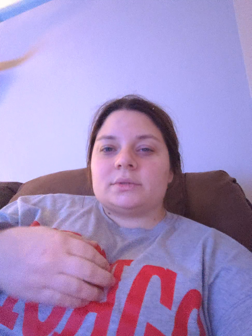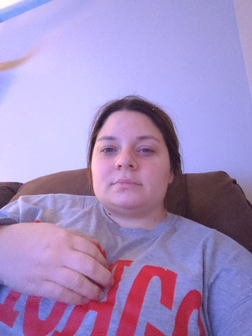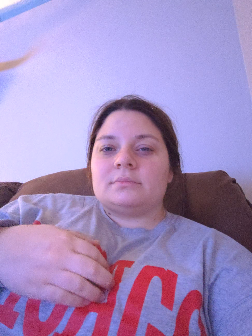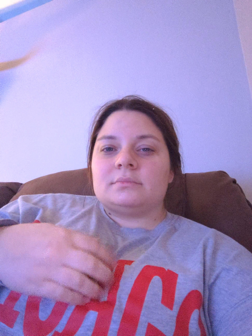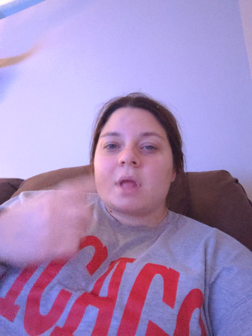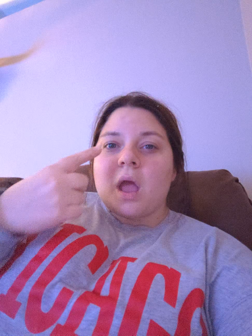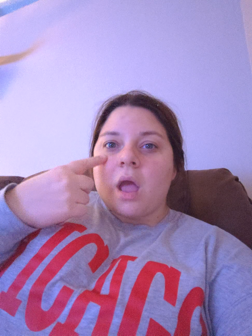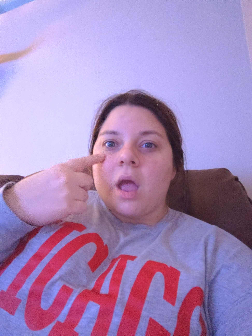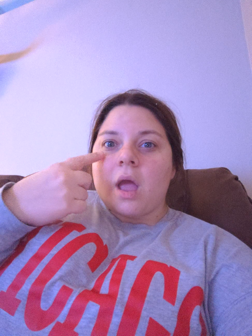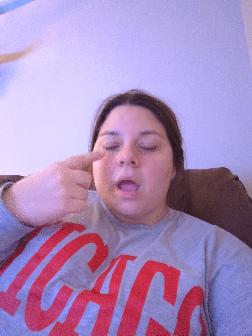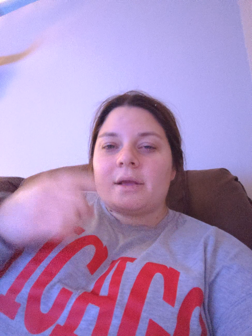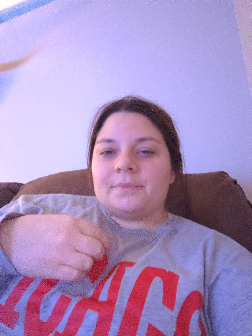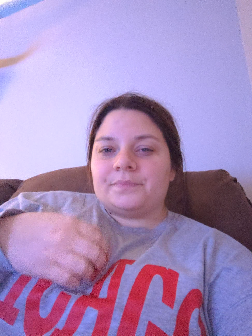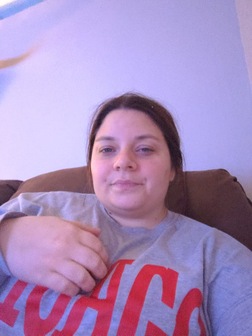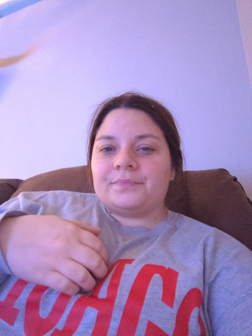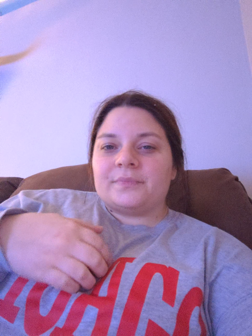eye